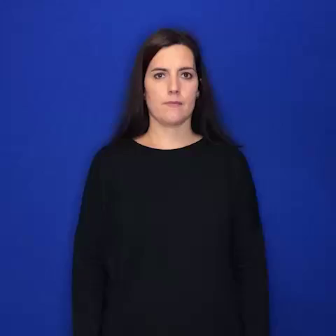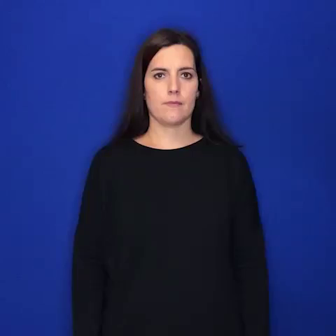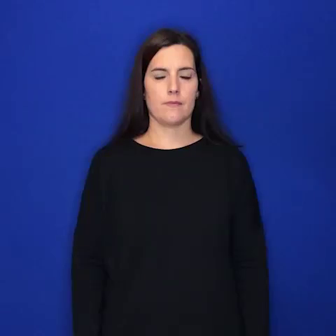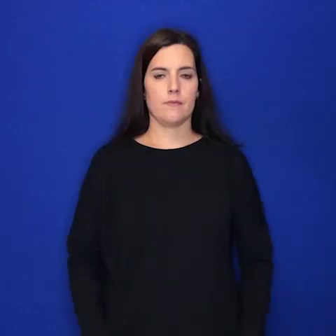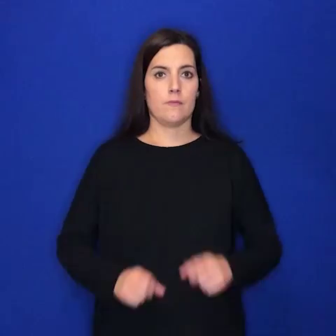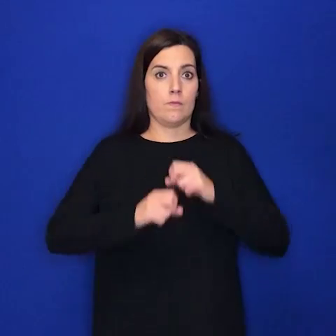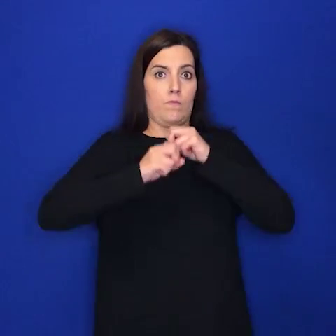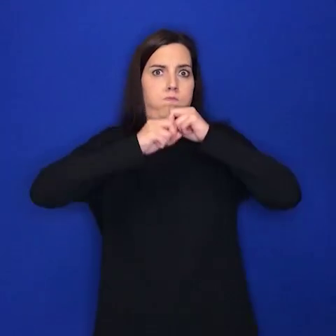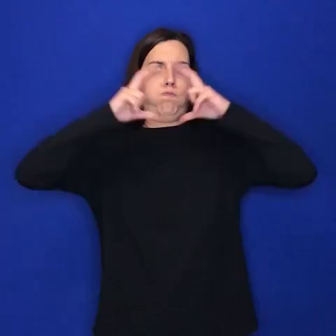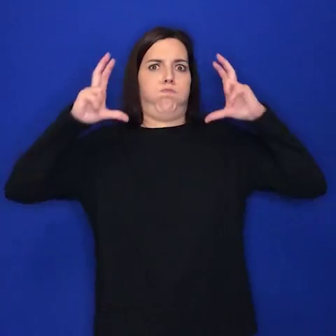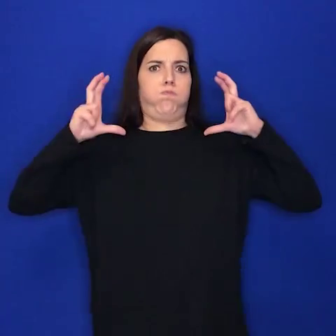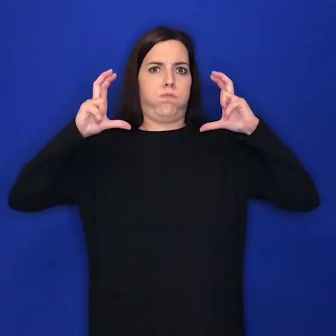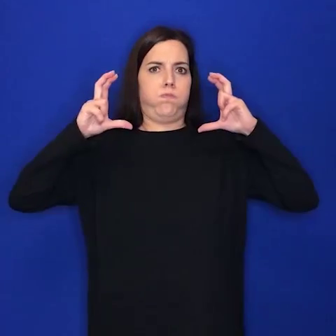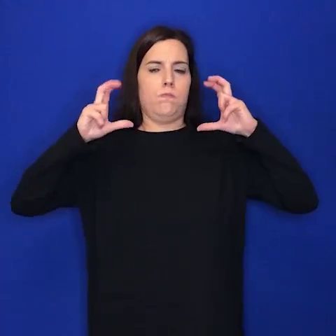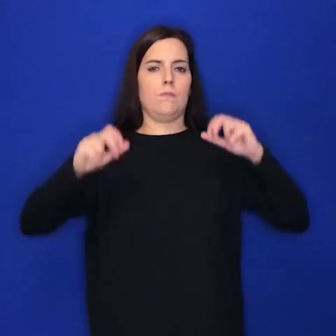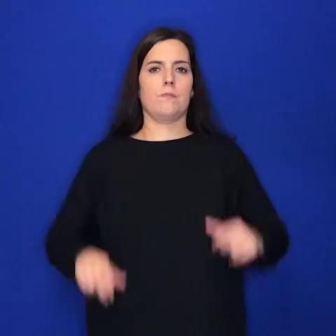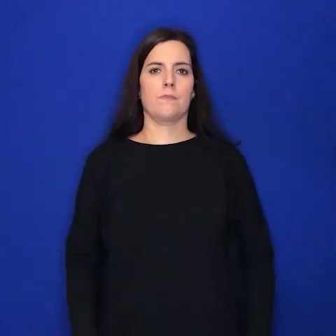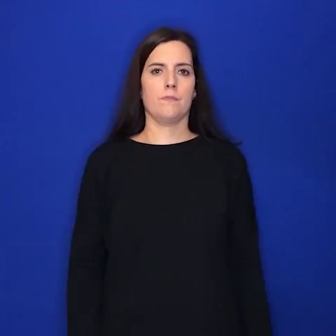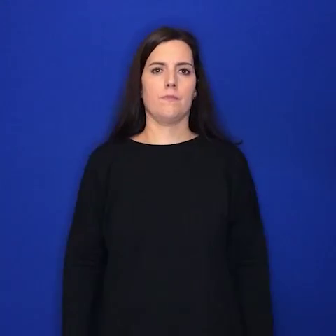gordo